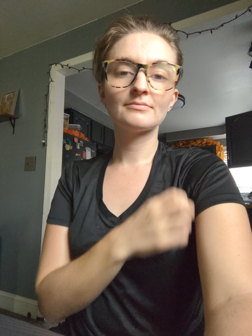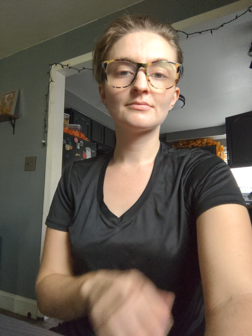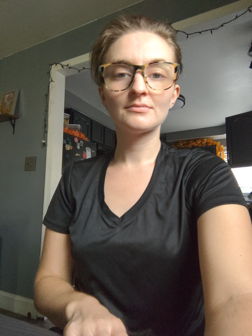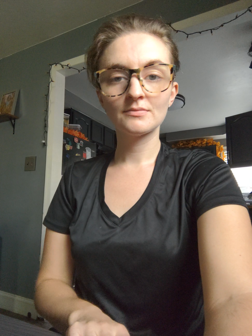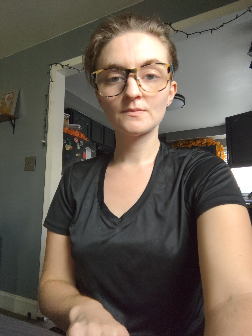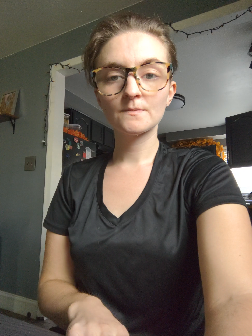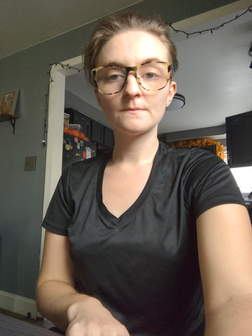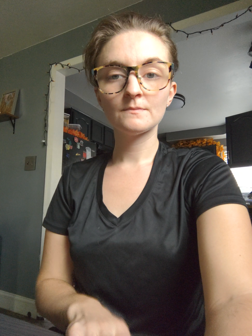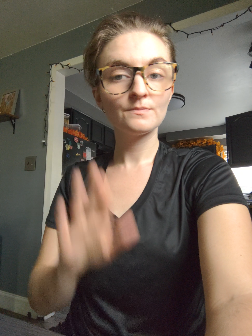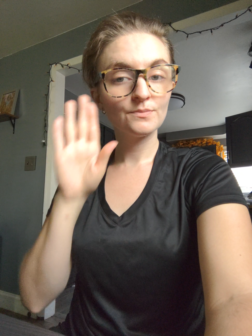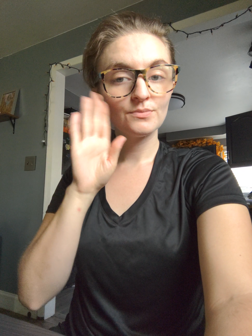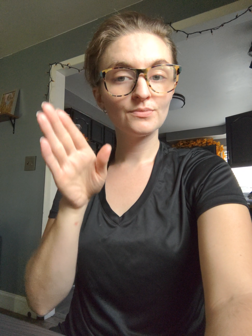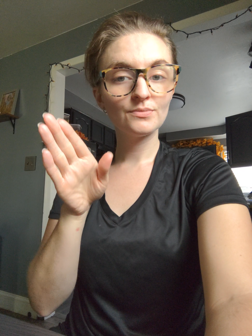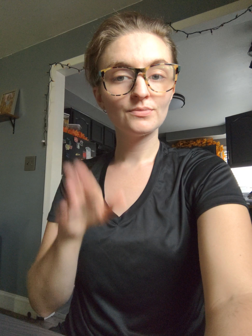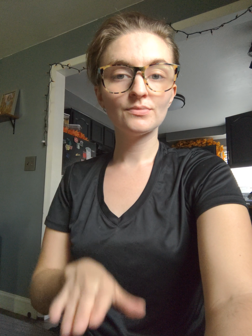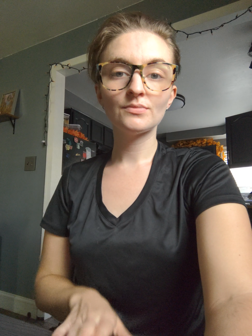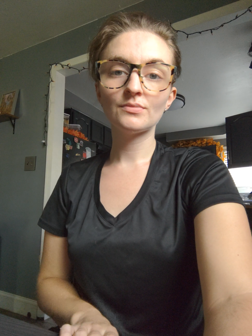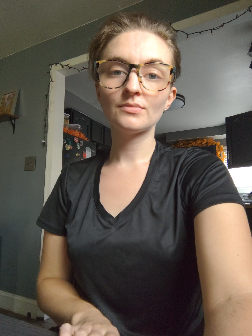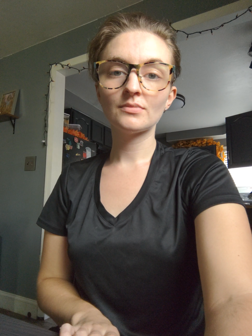hi